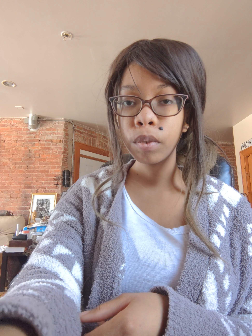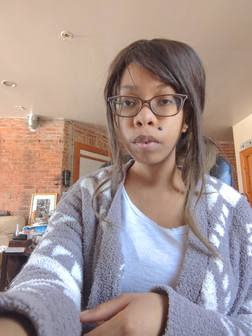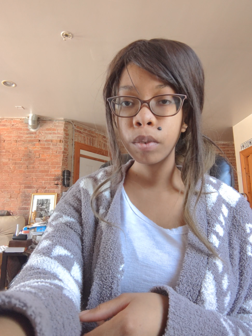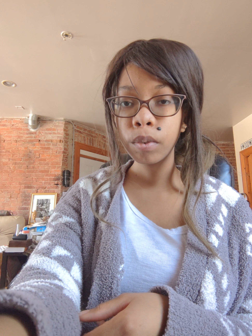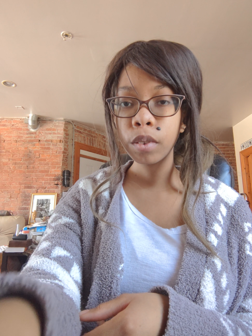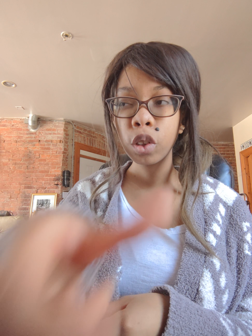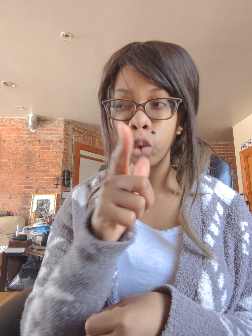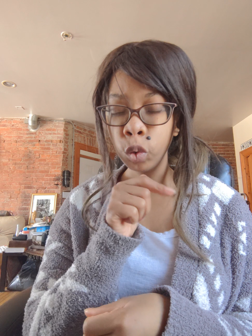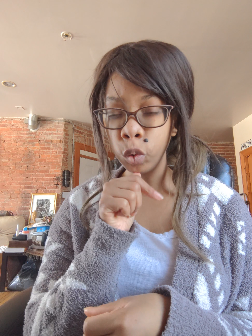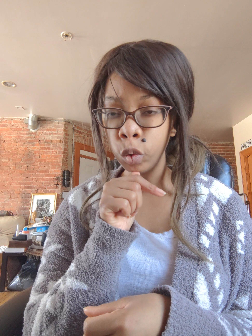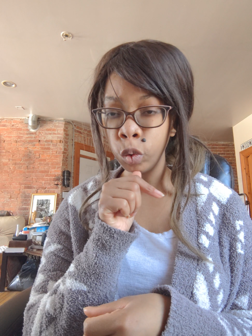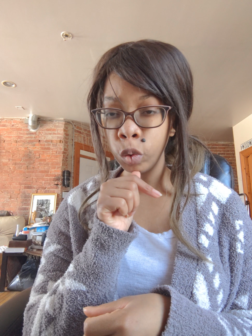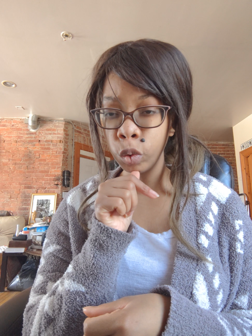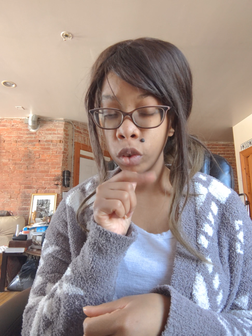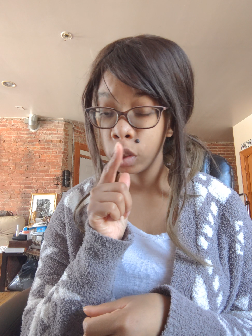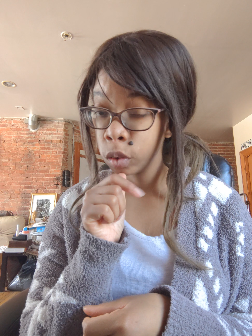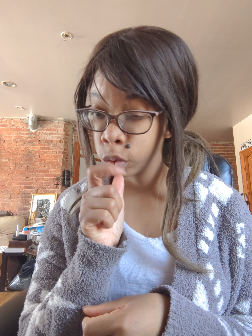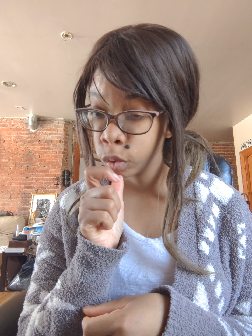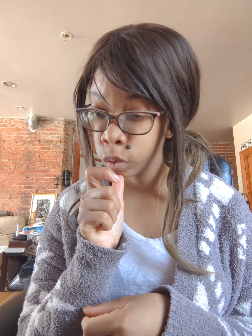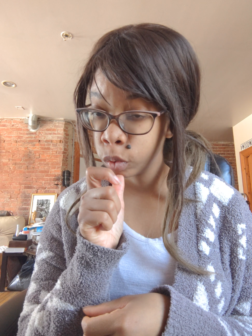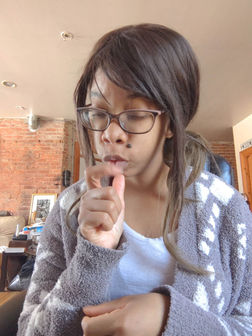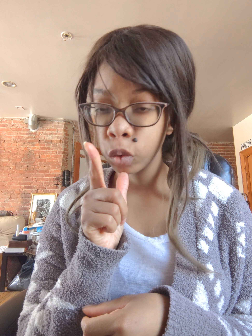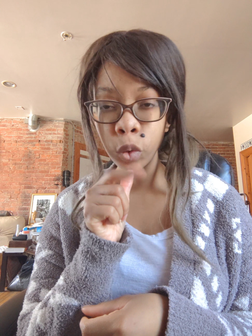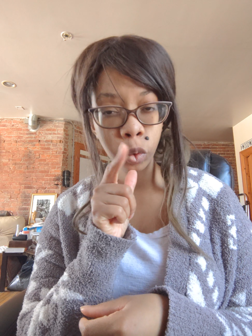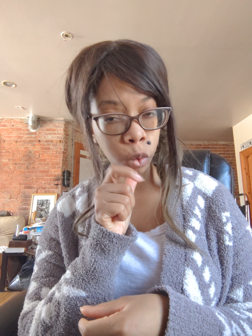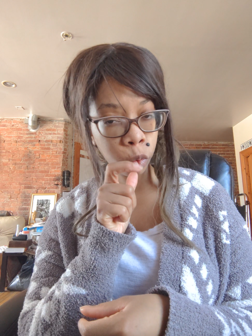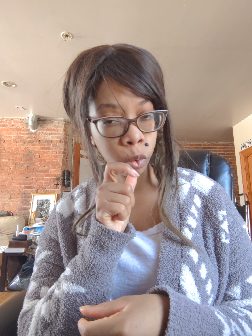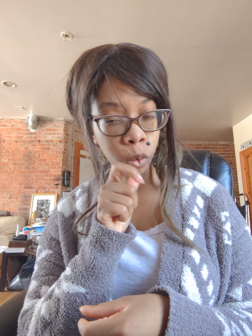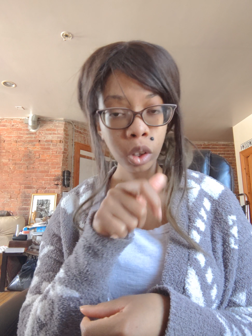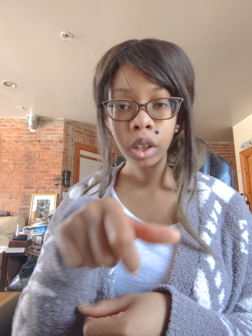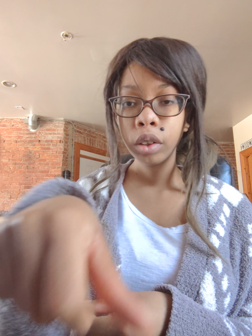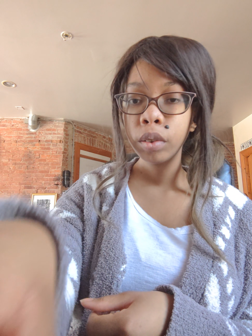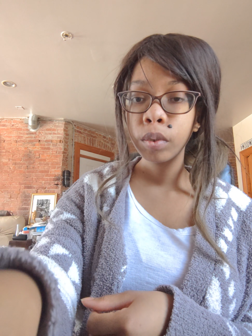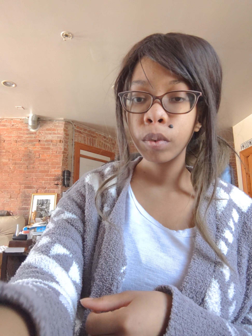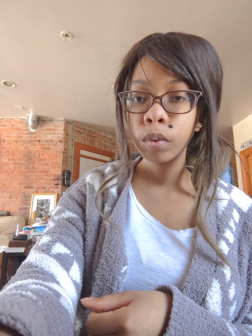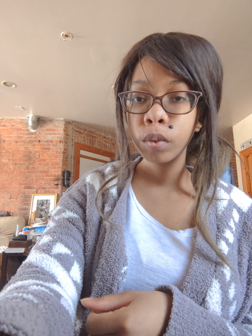who